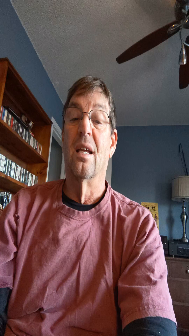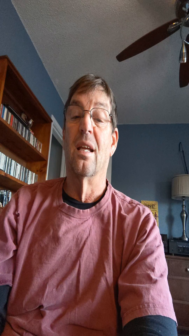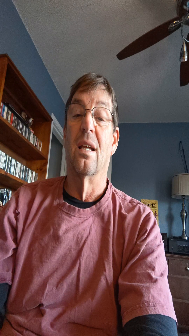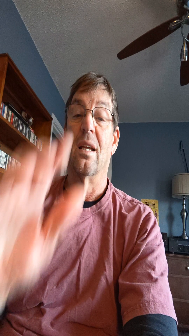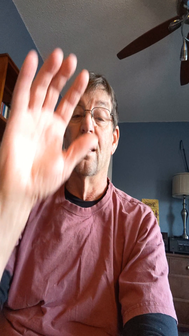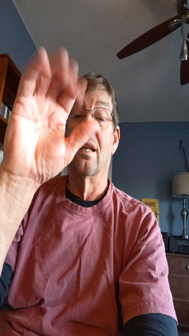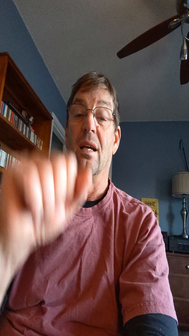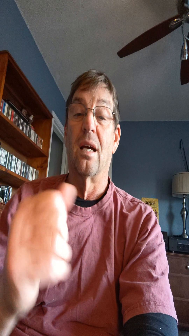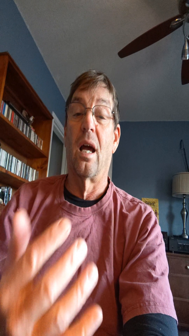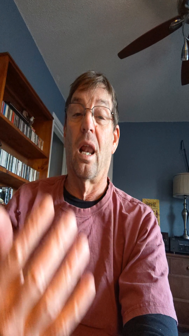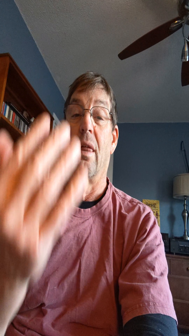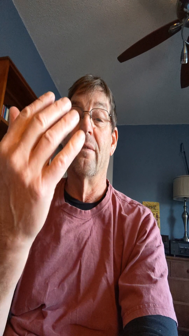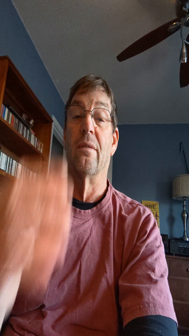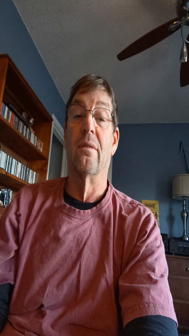mitten